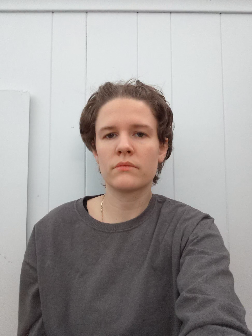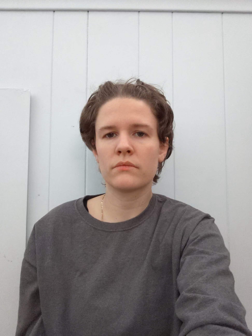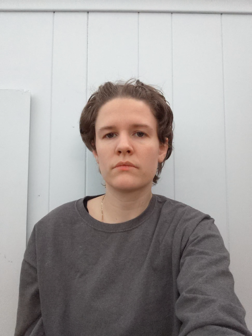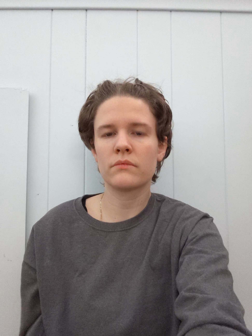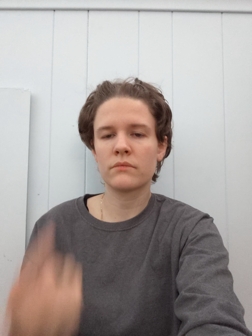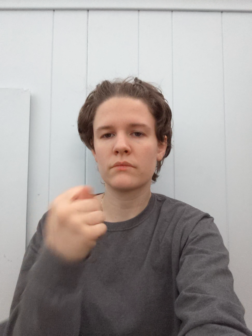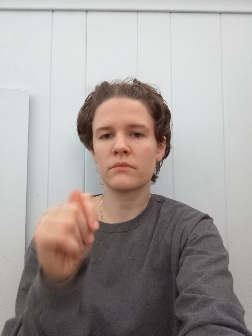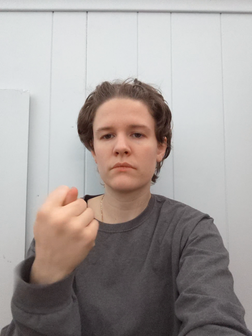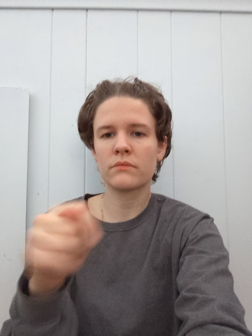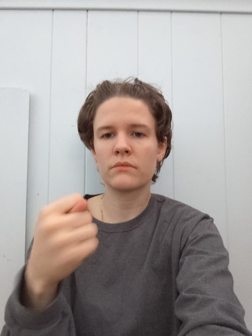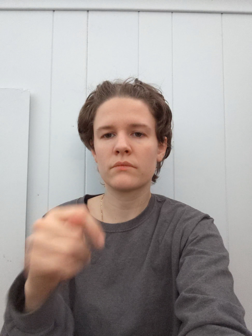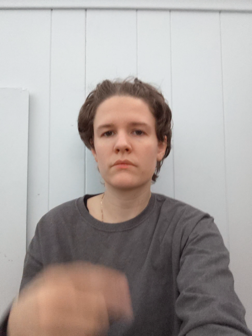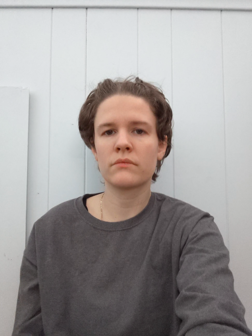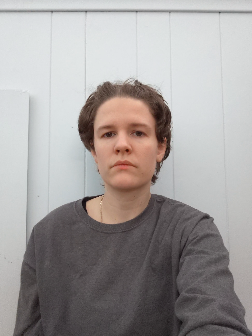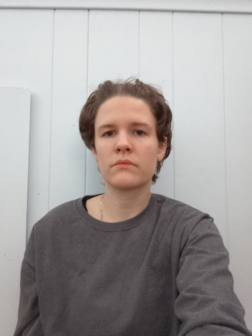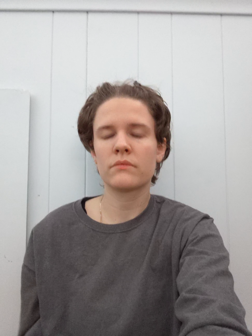toy